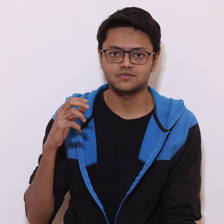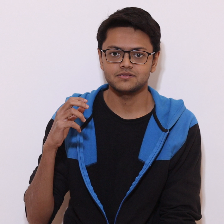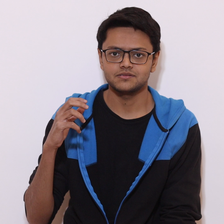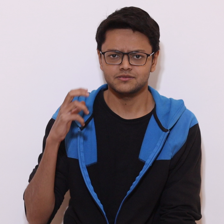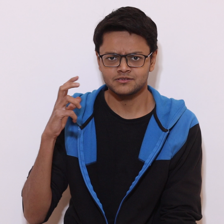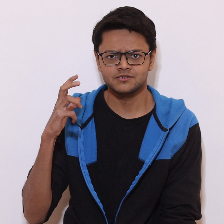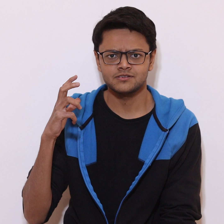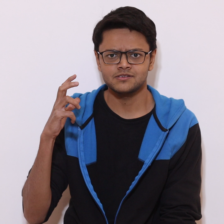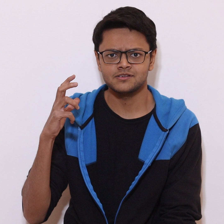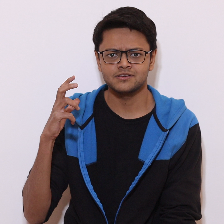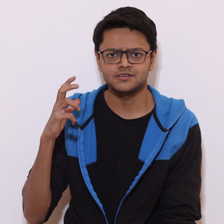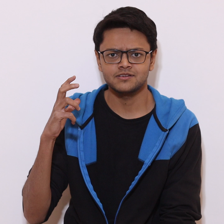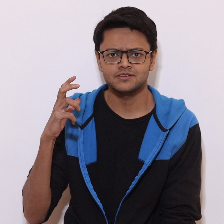stiff